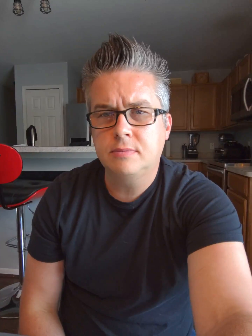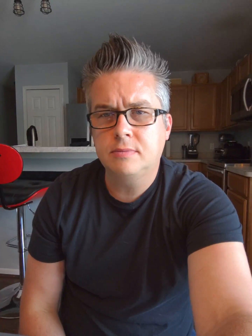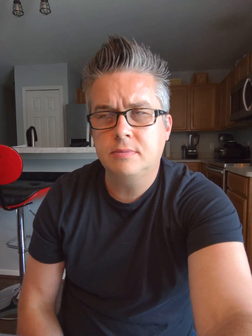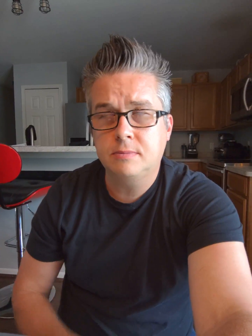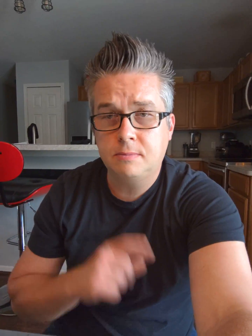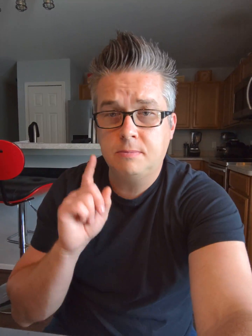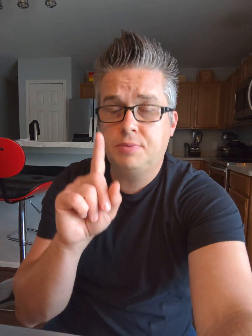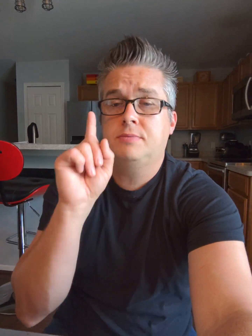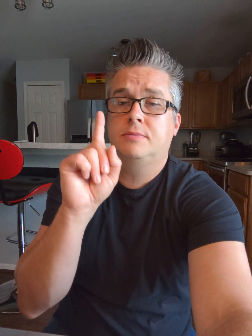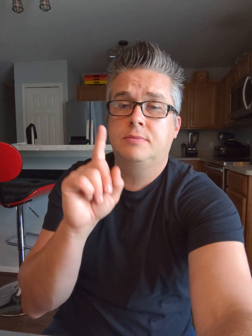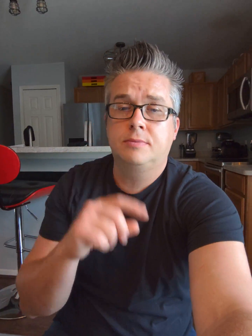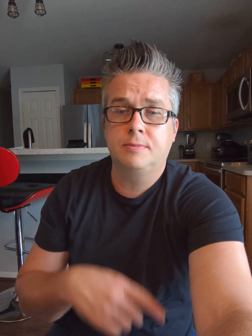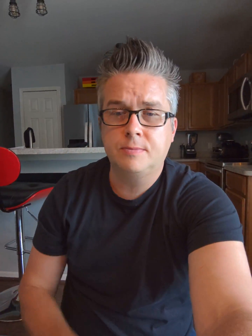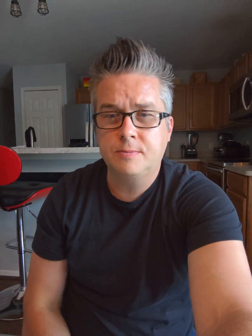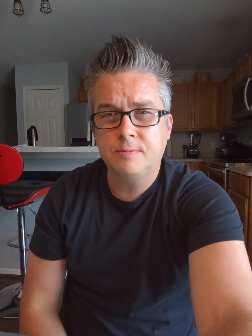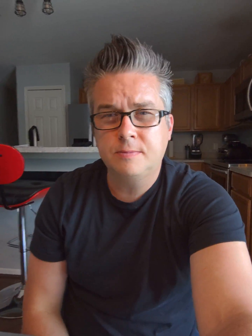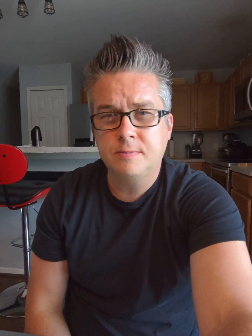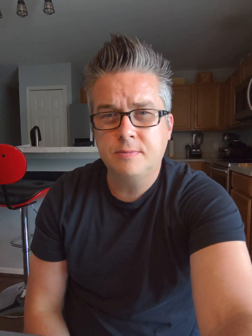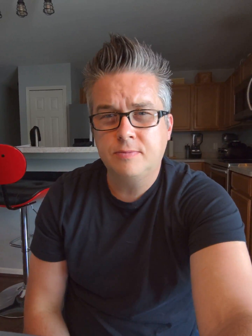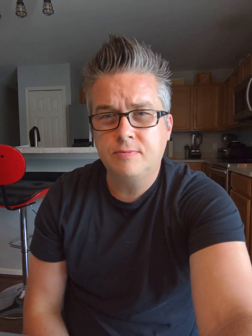bump